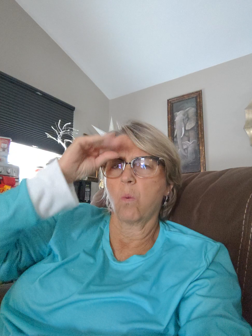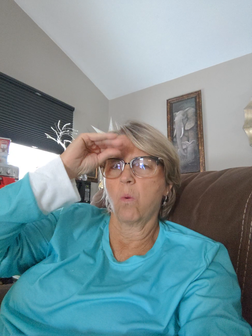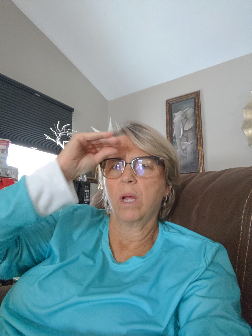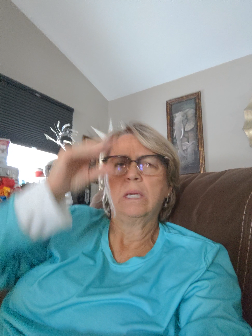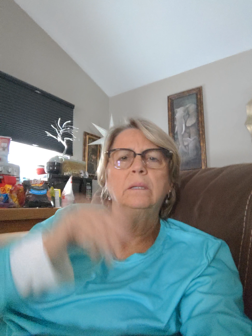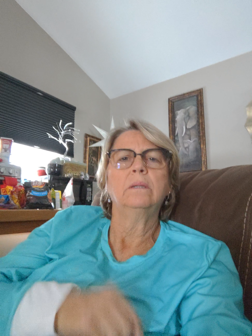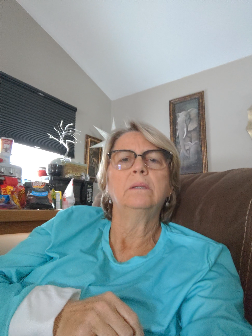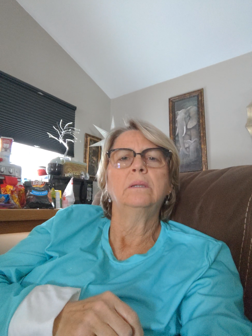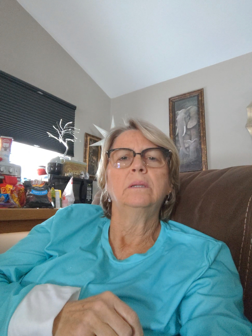boy